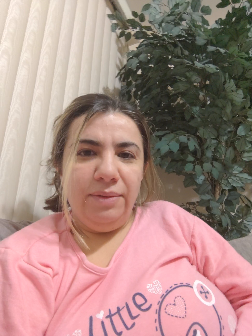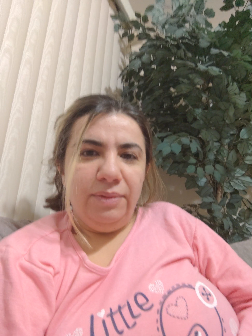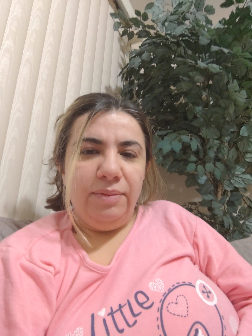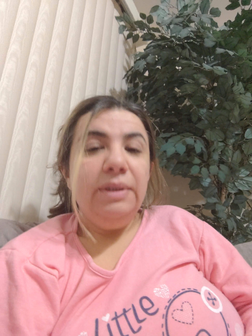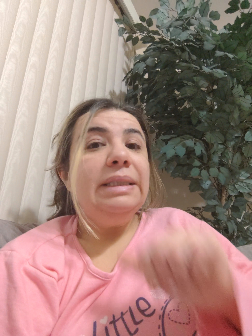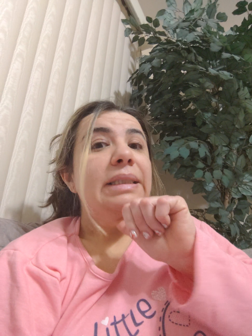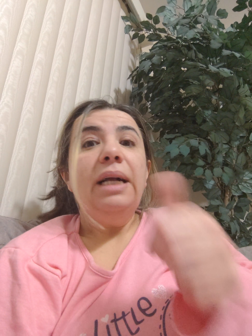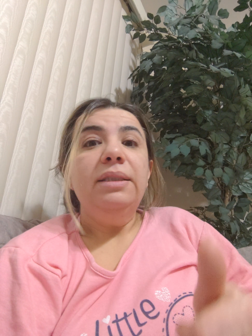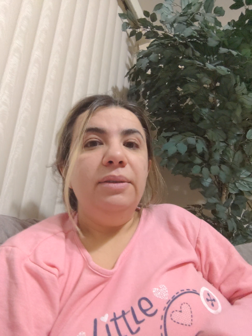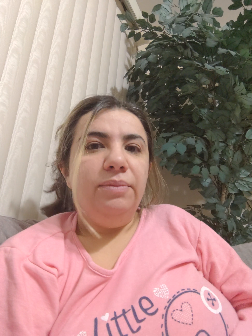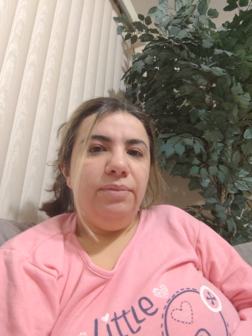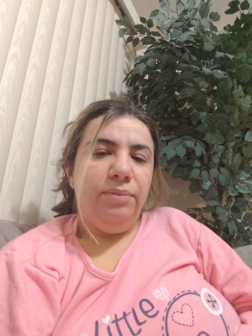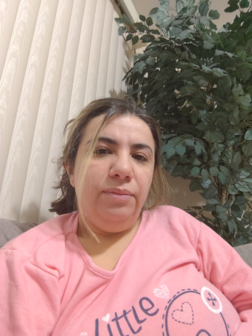not